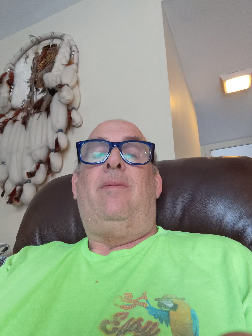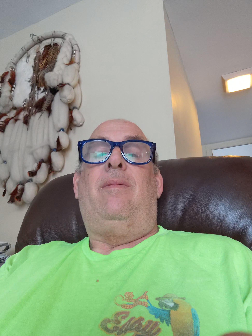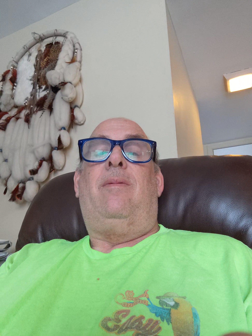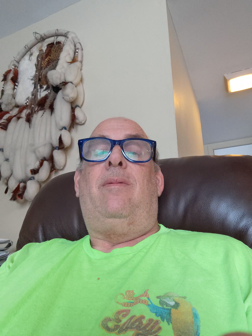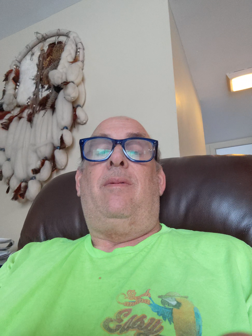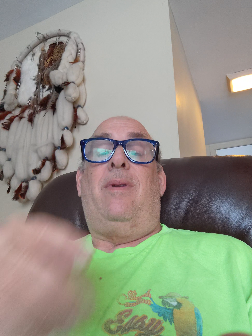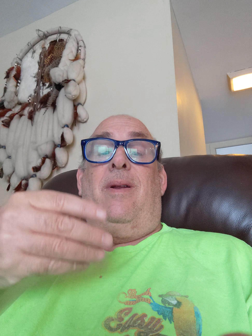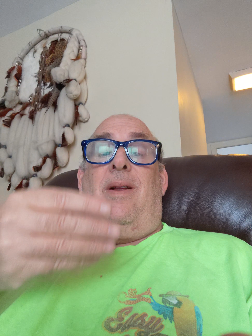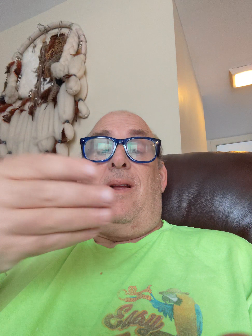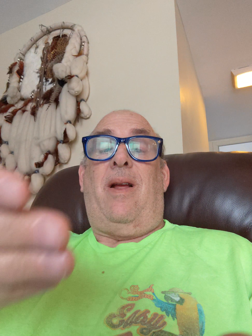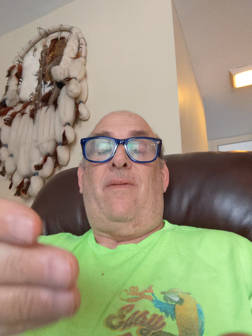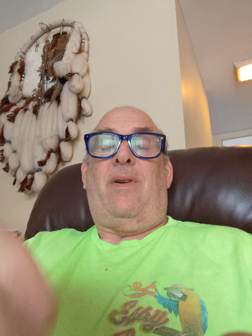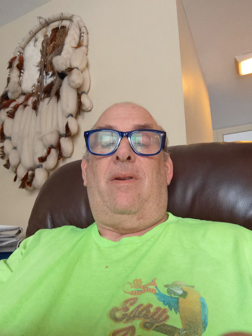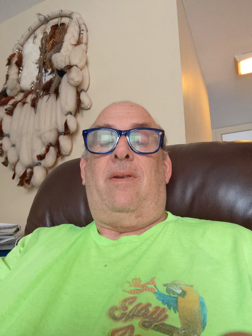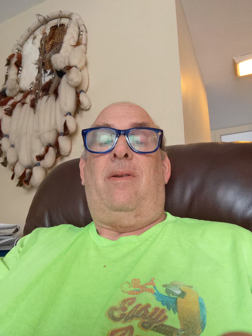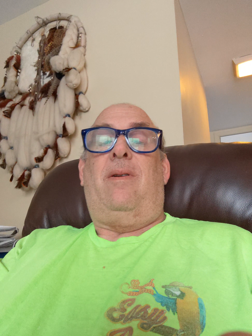give